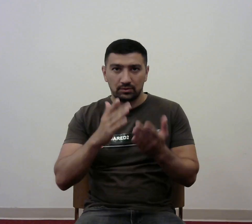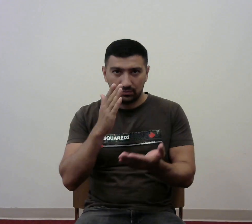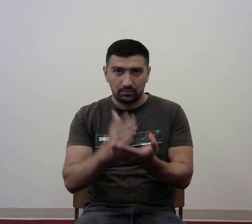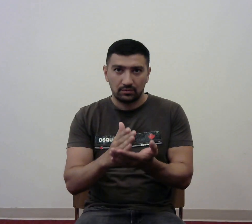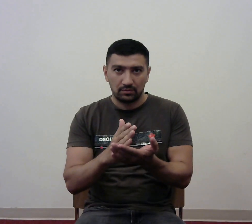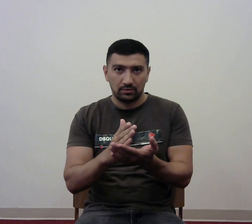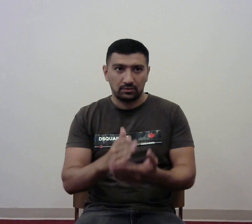var